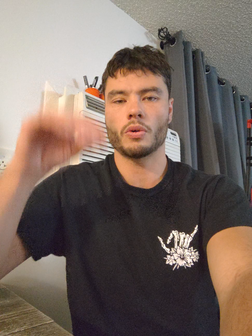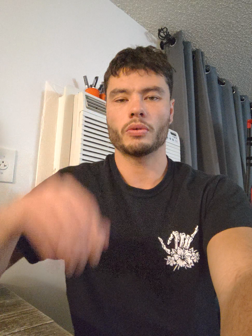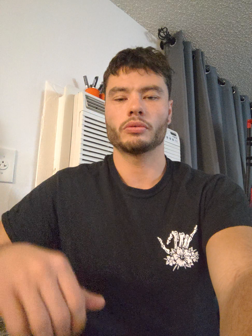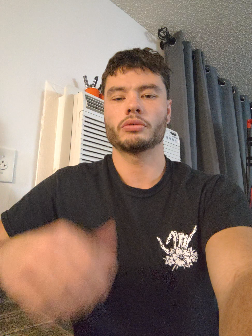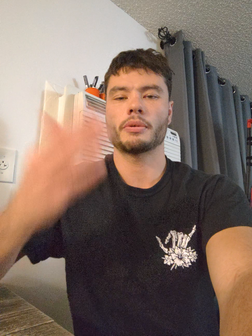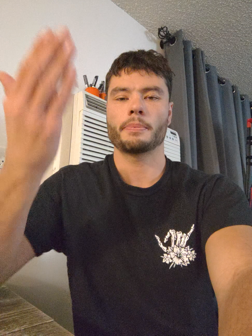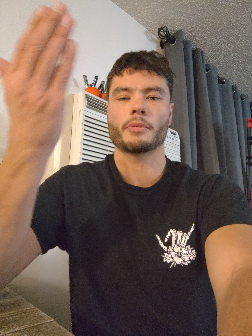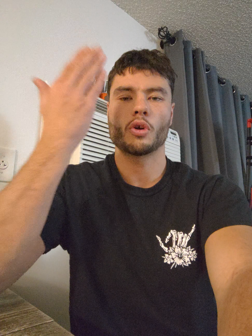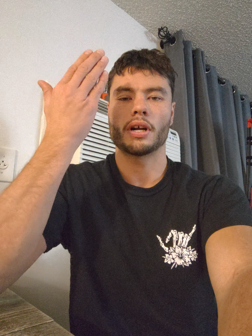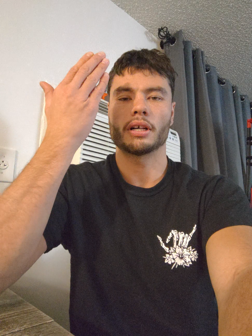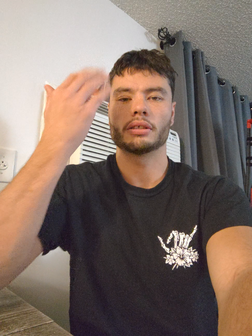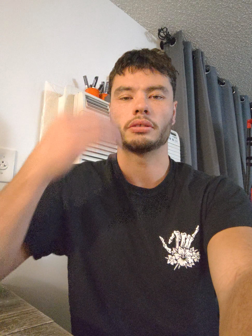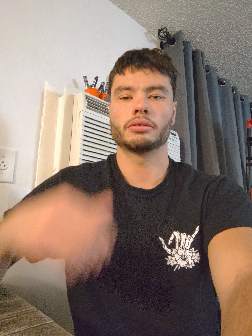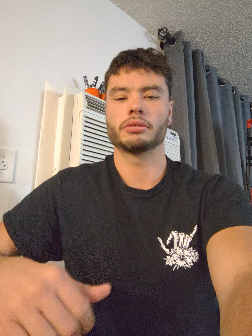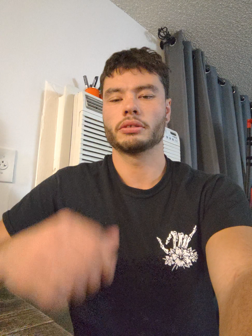morning